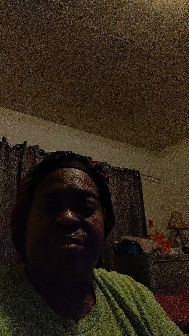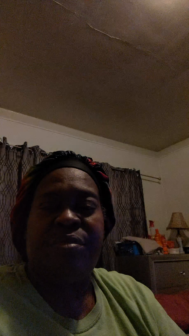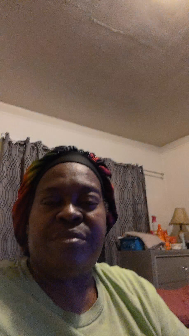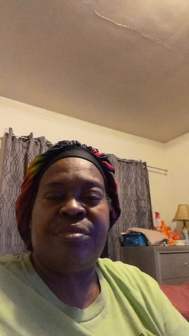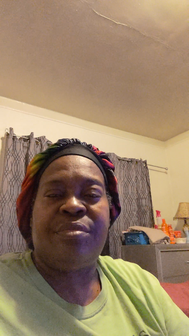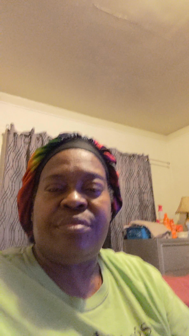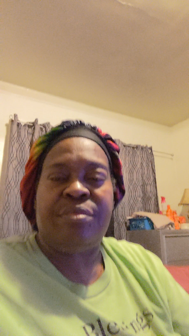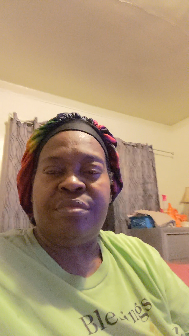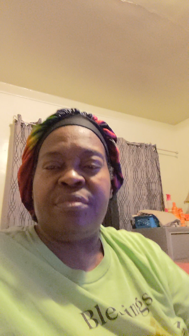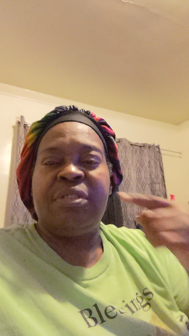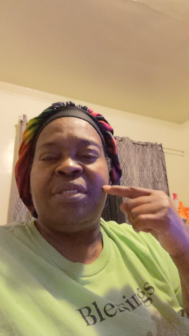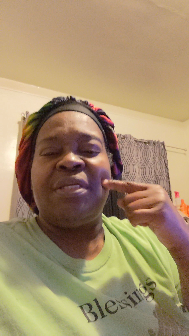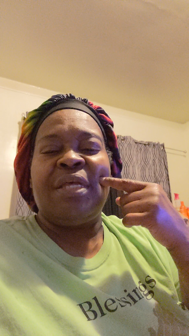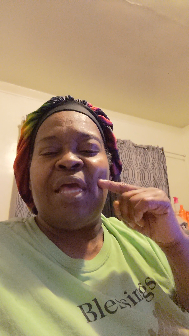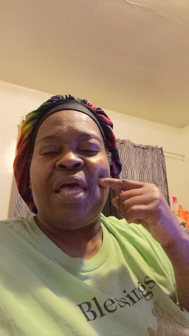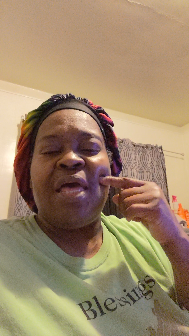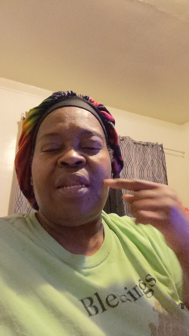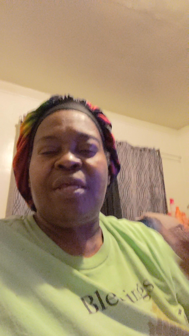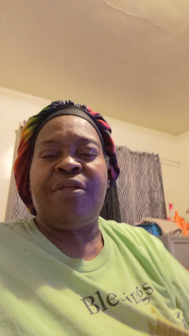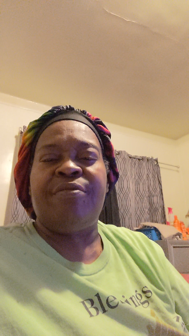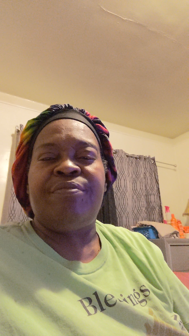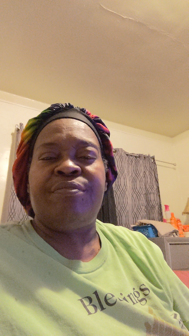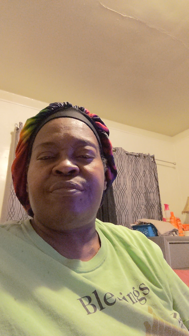candy